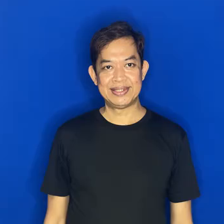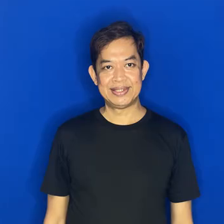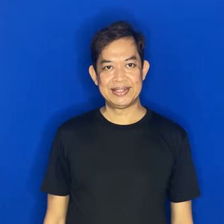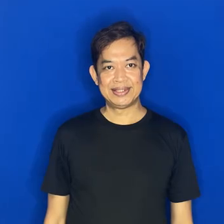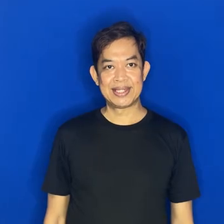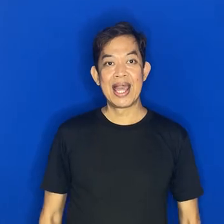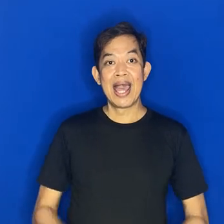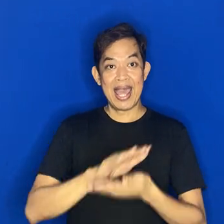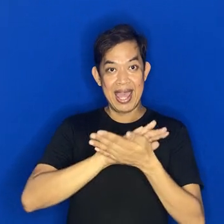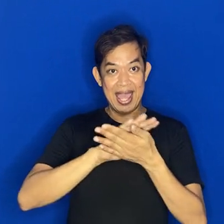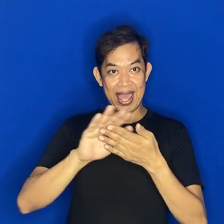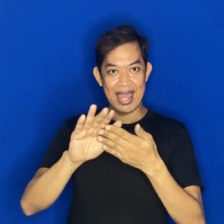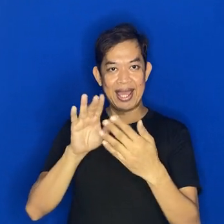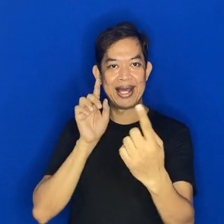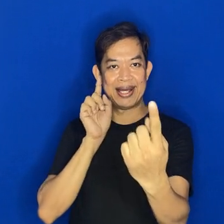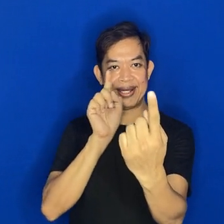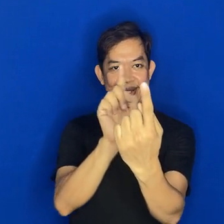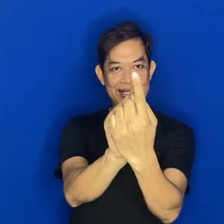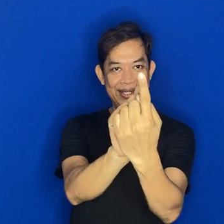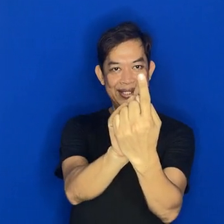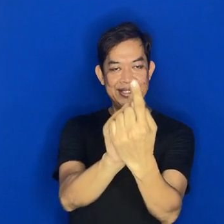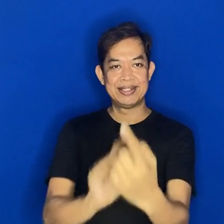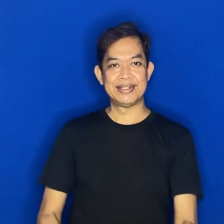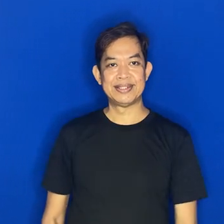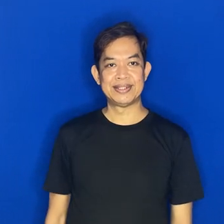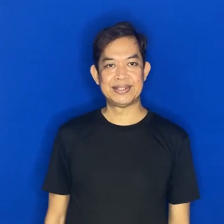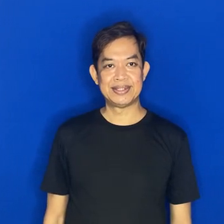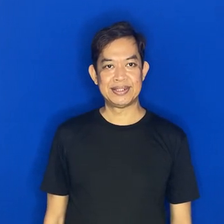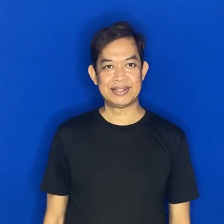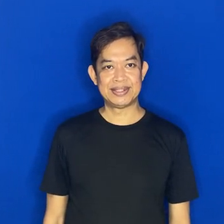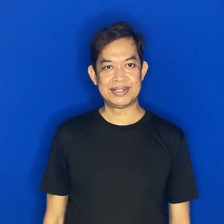nice to meet you